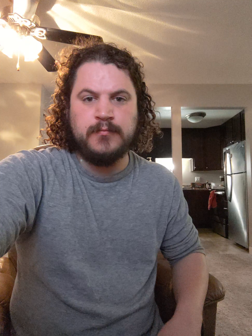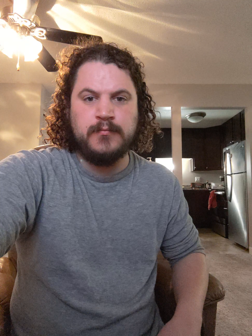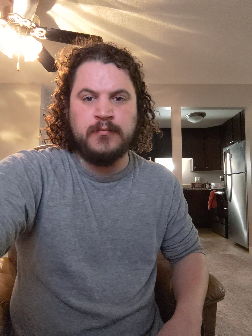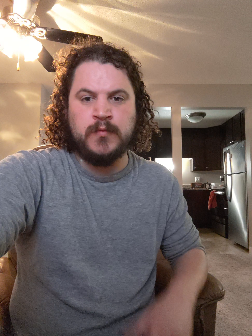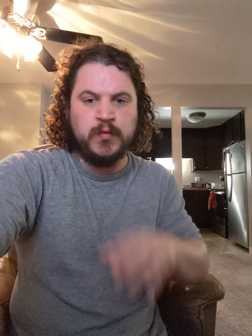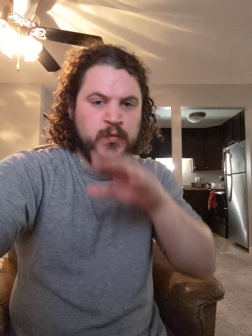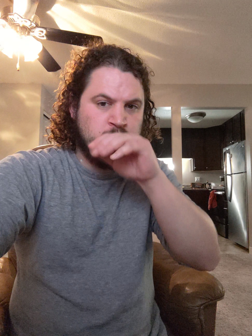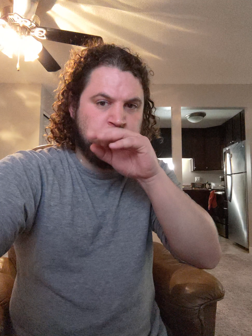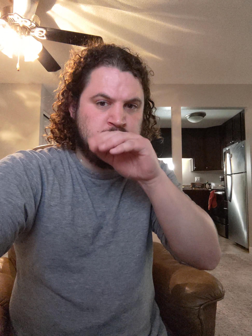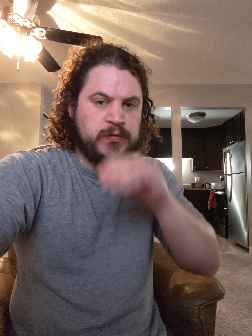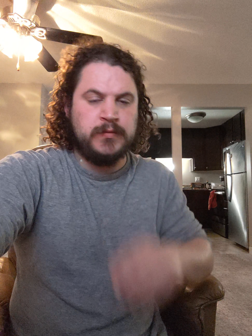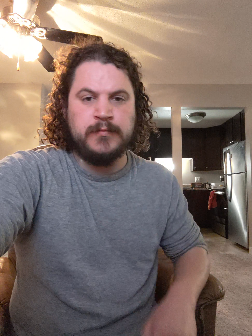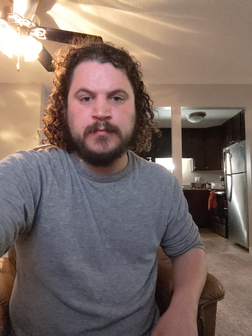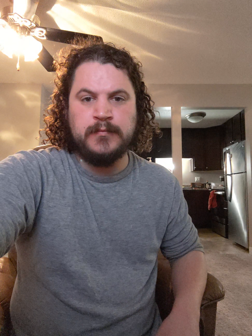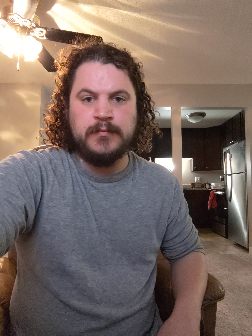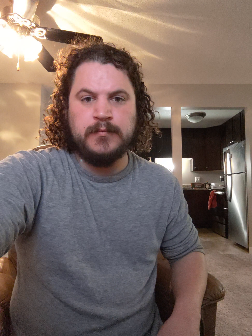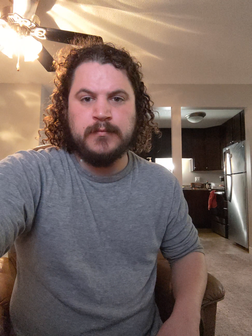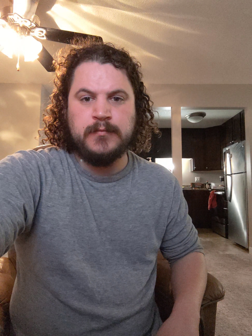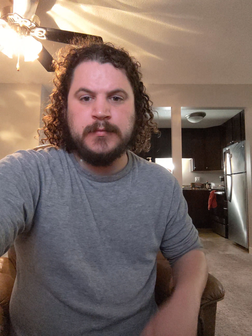goose